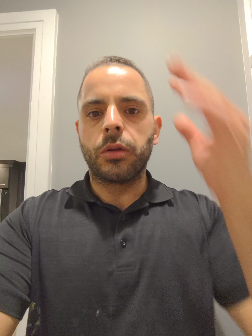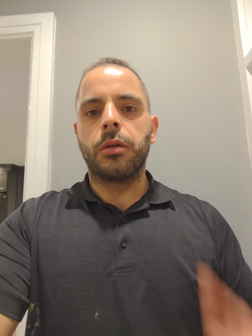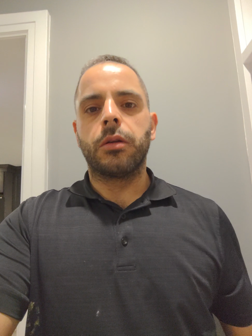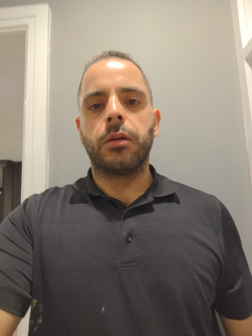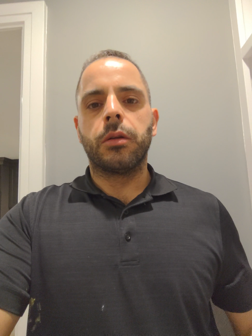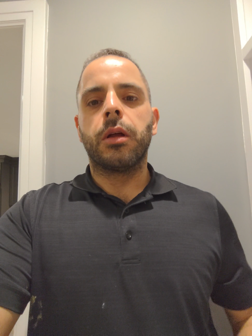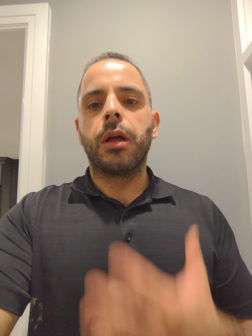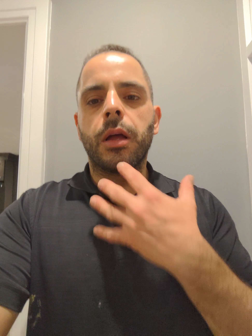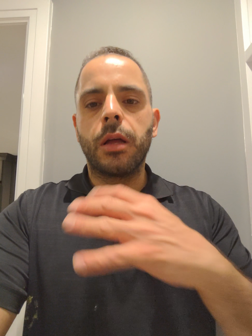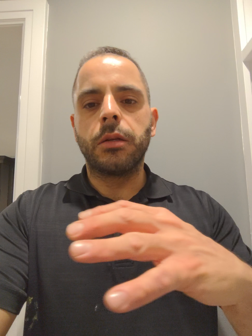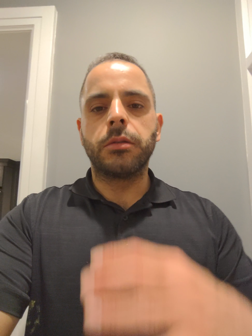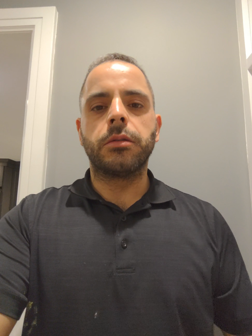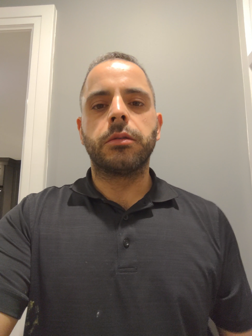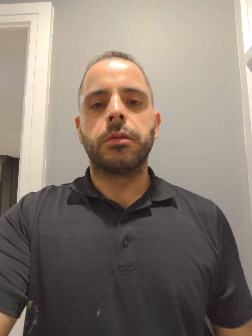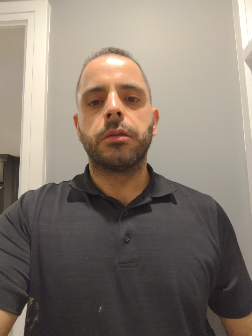hot